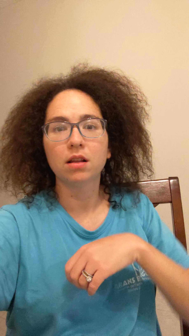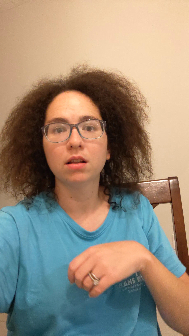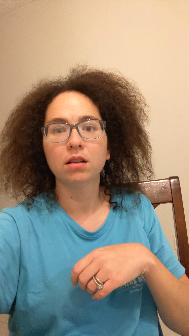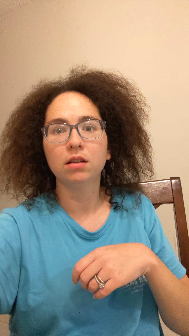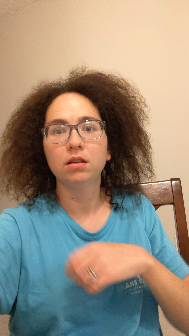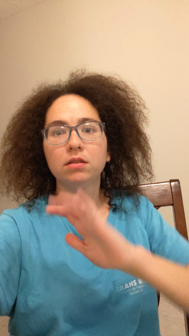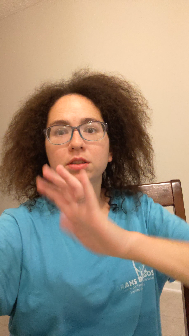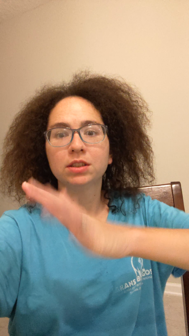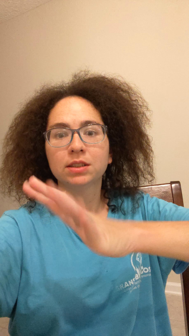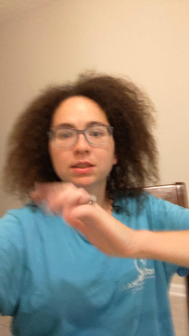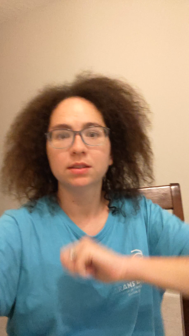cheese